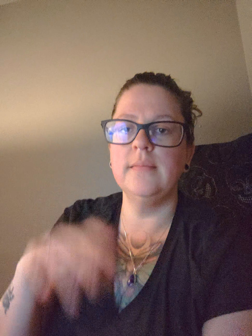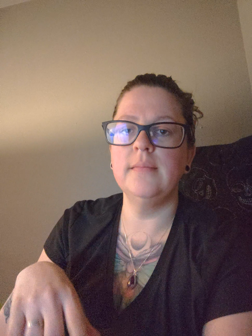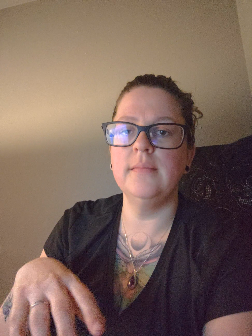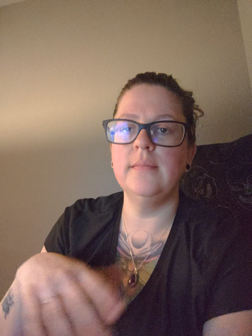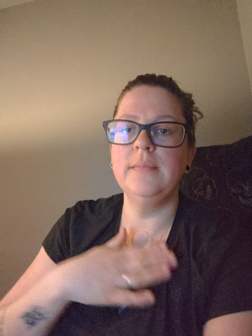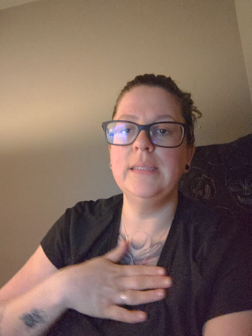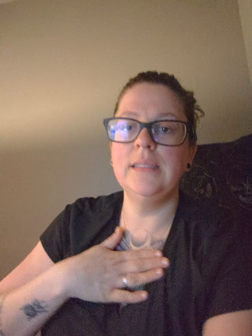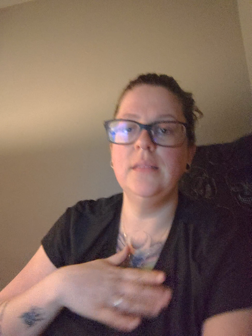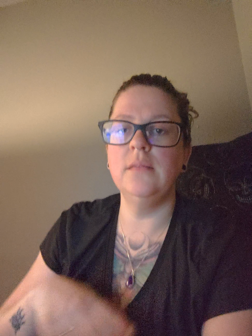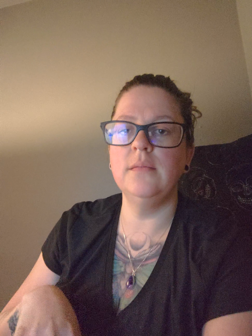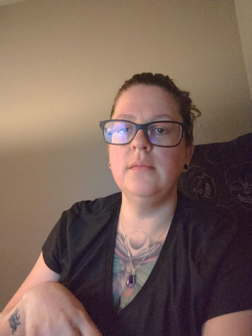please